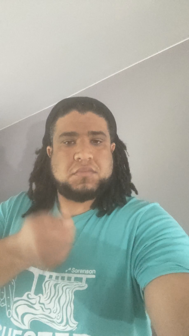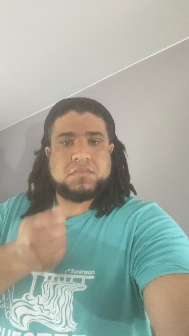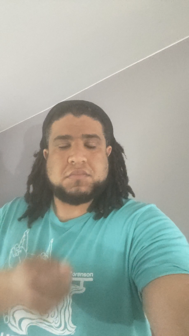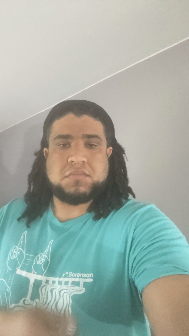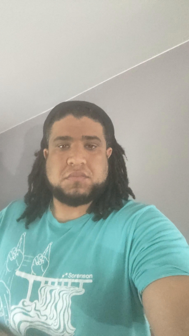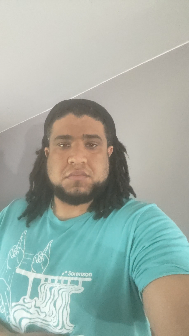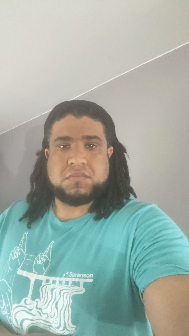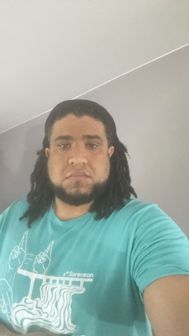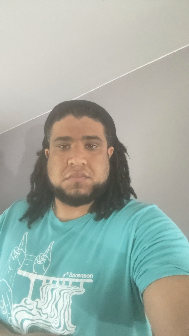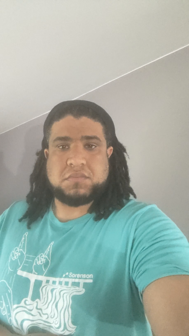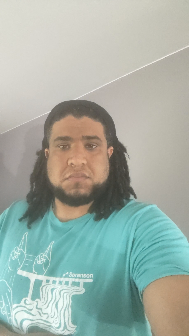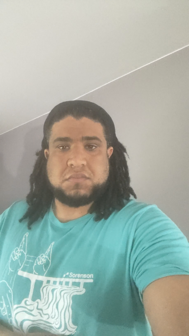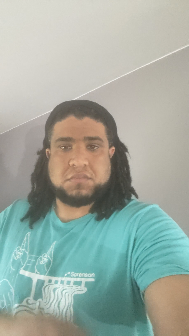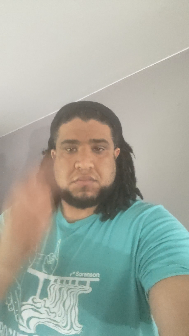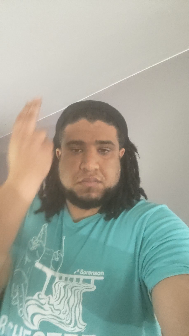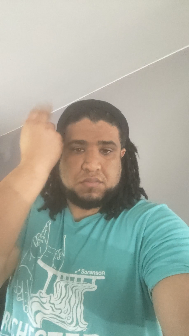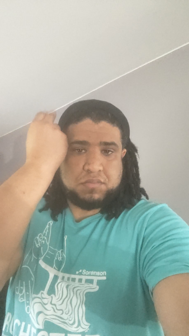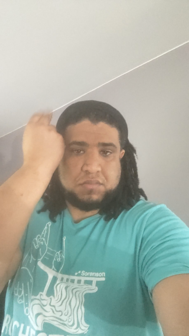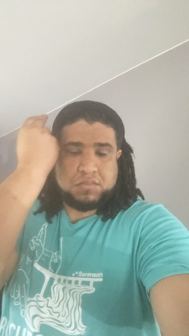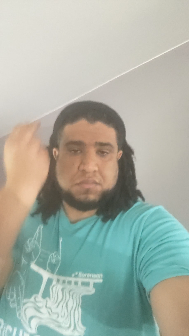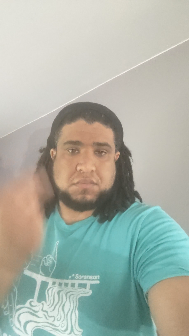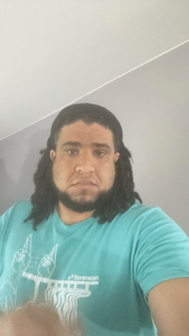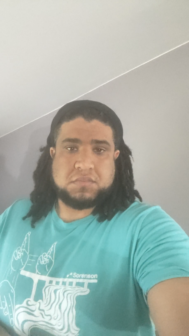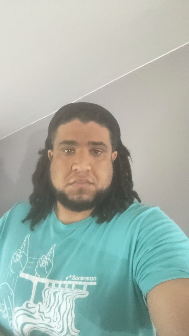bunny